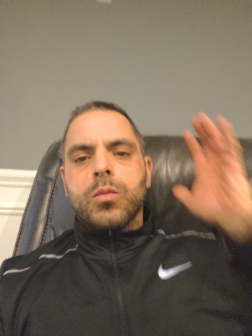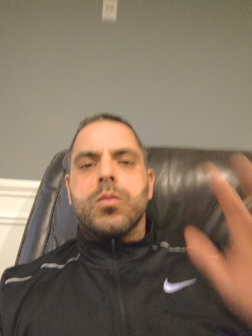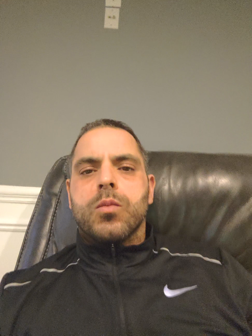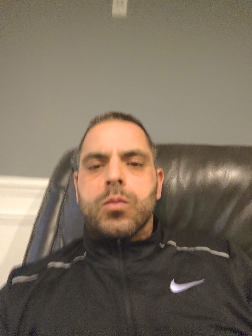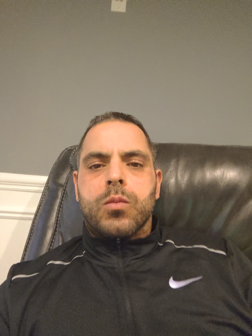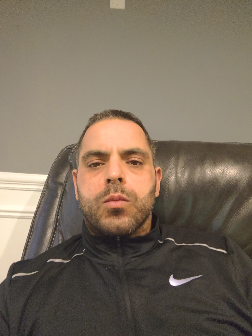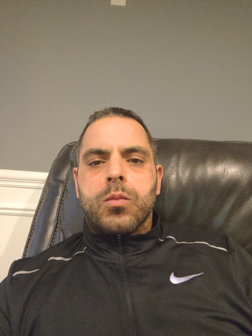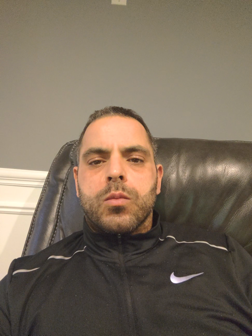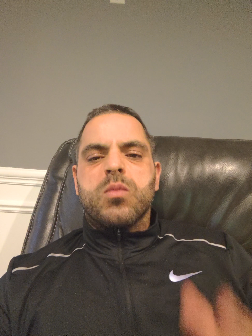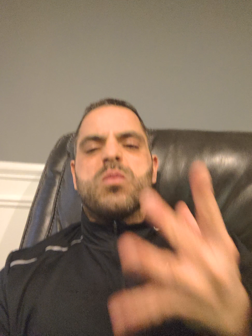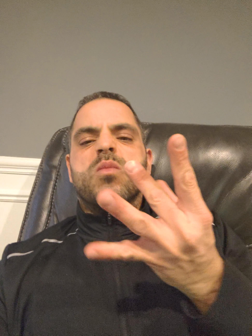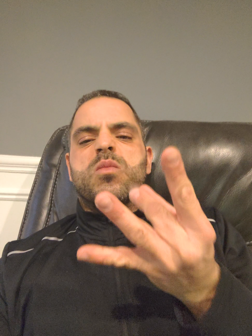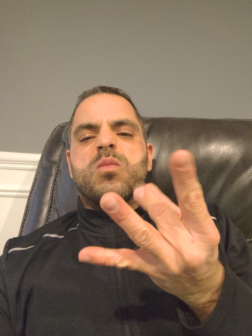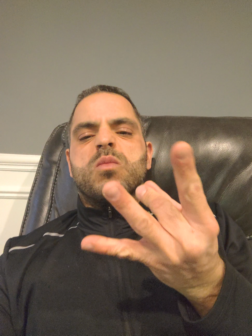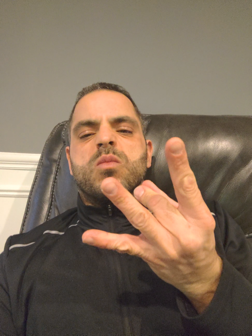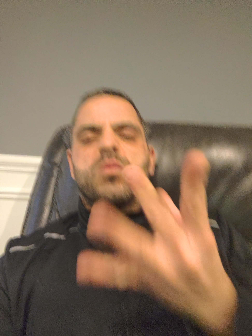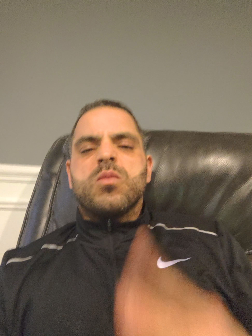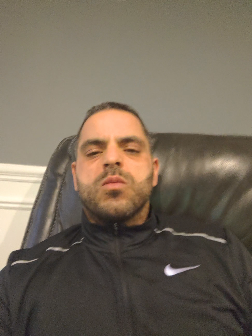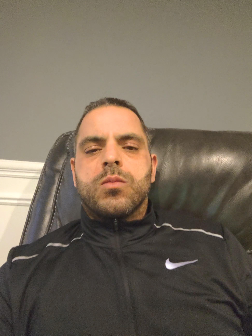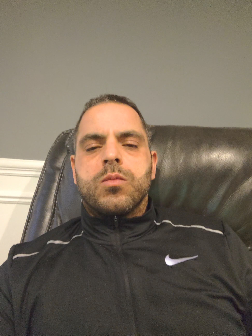sticky